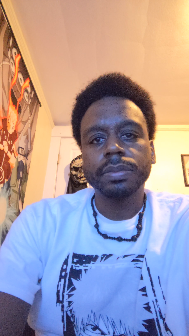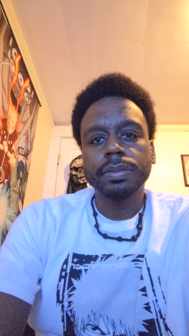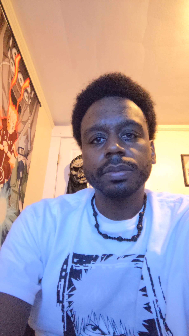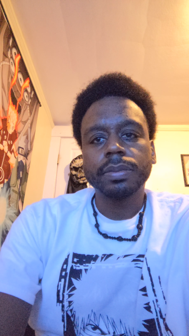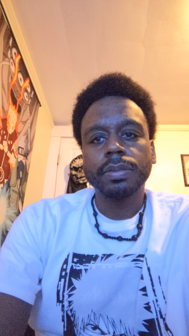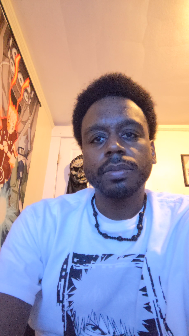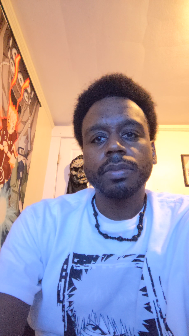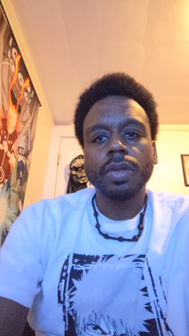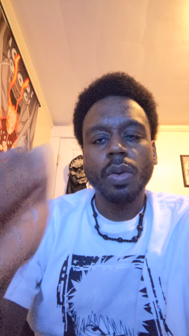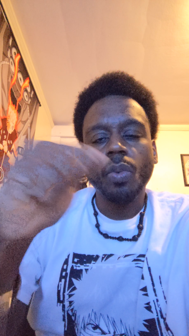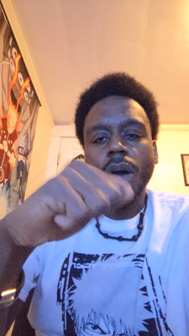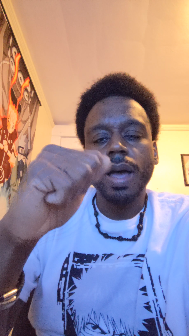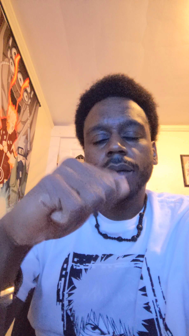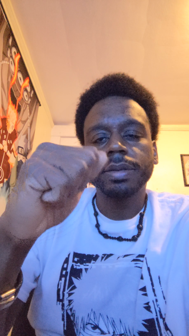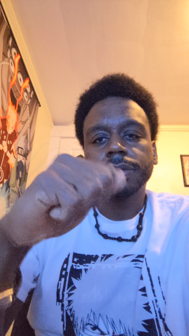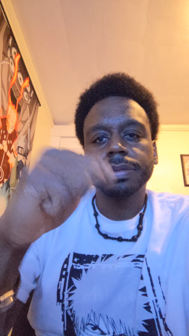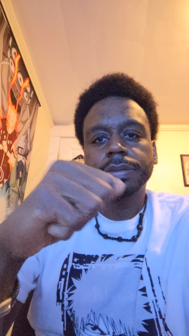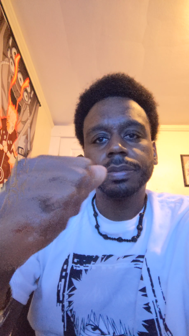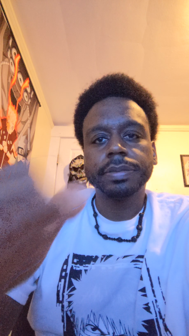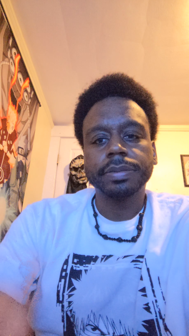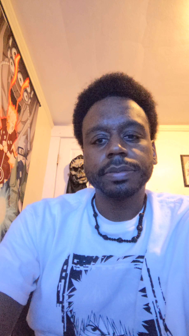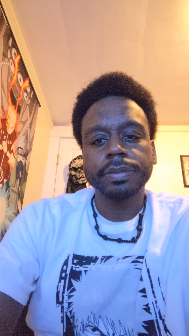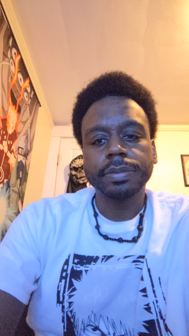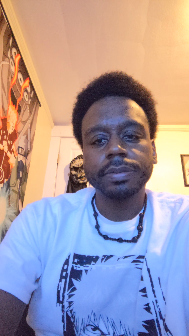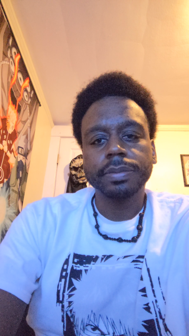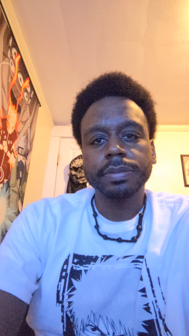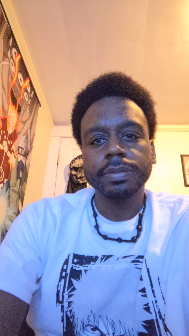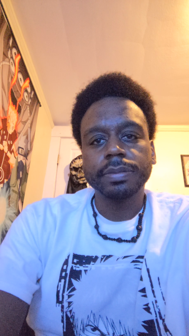rock